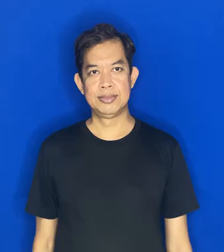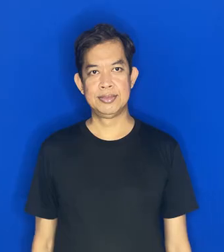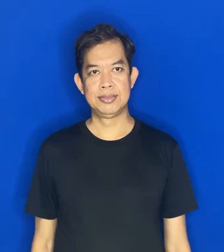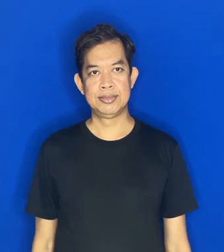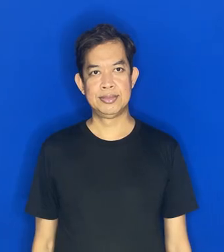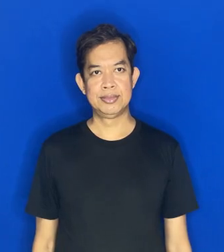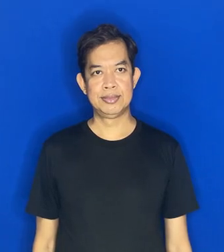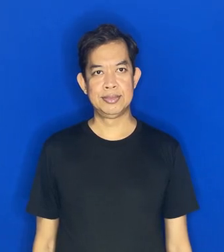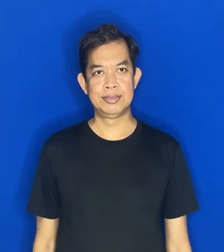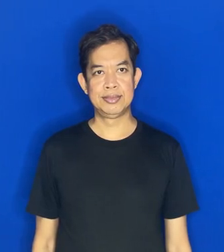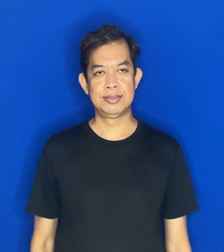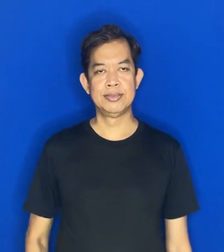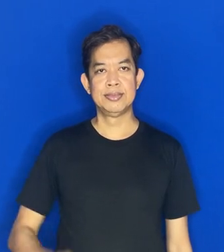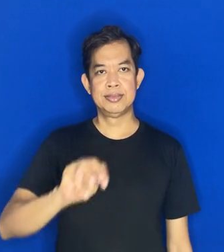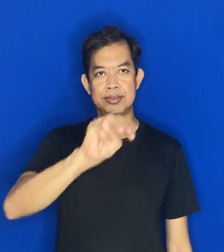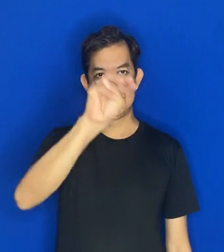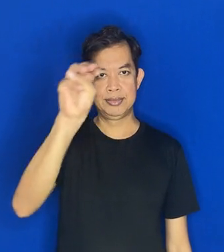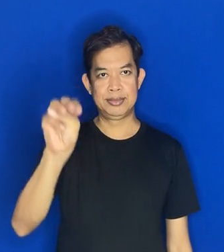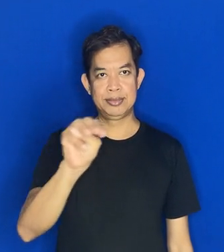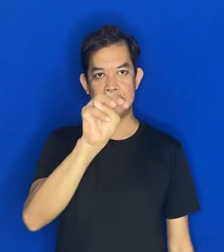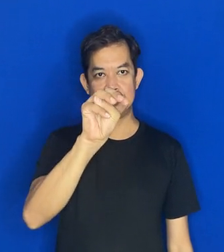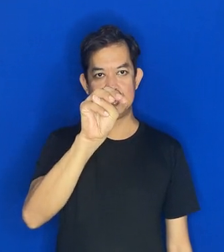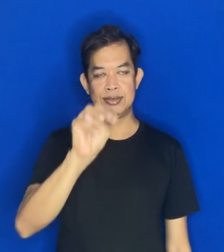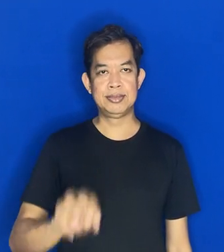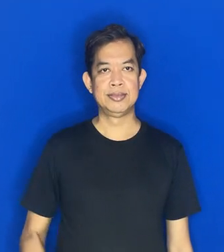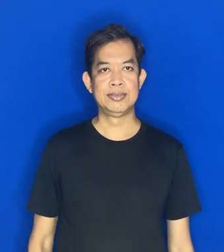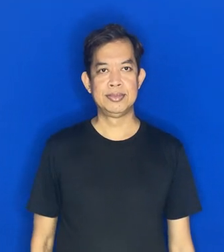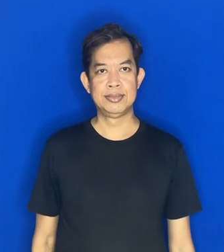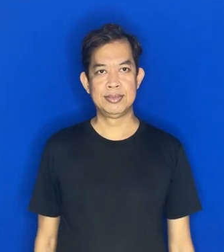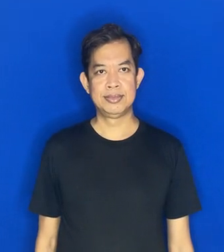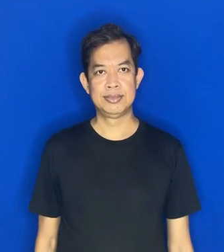monday